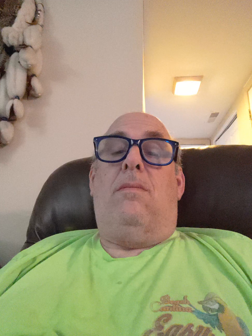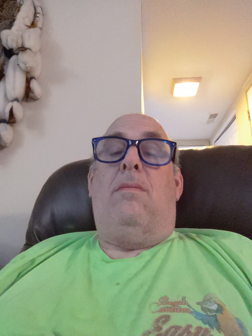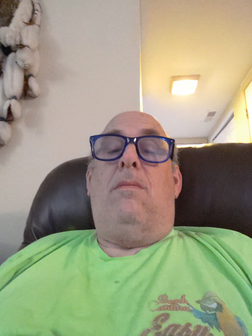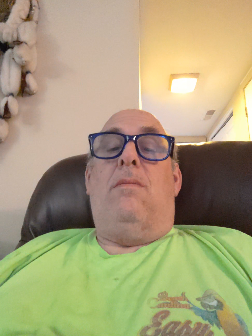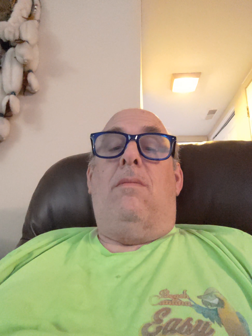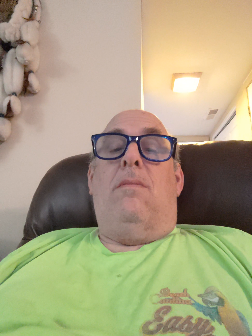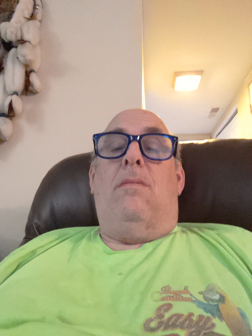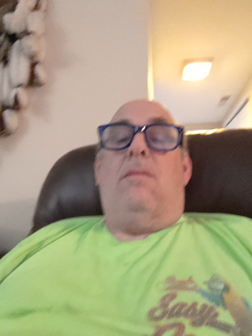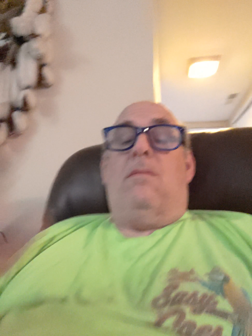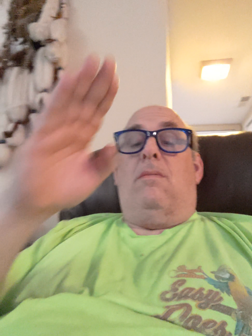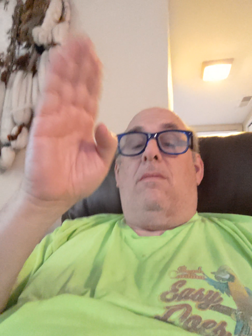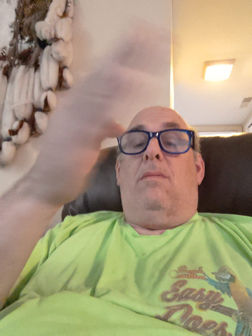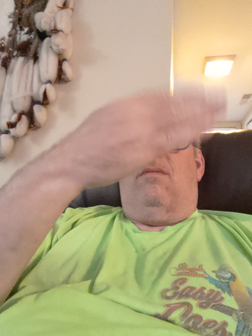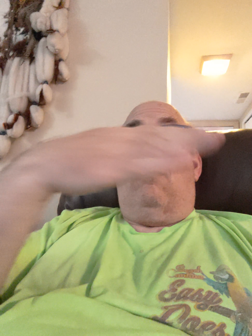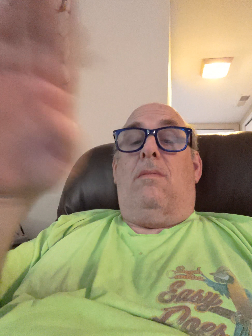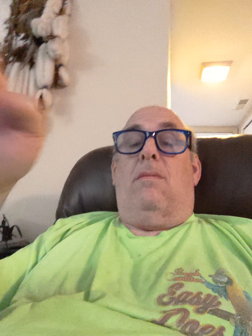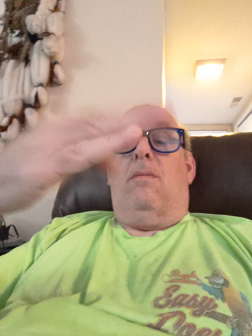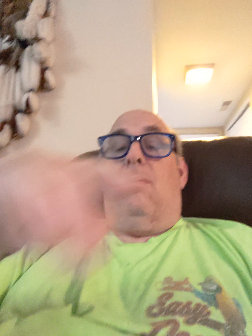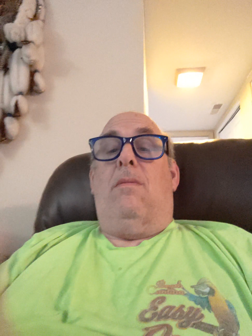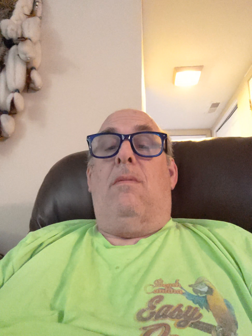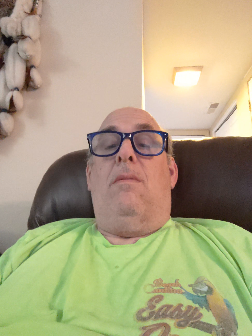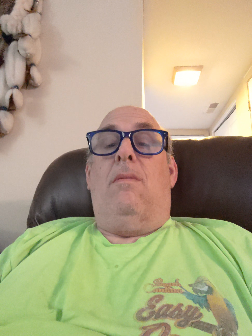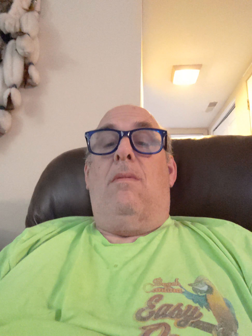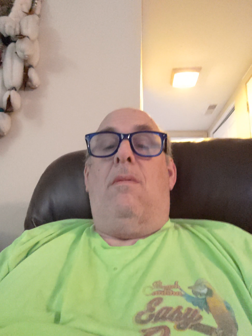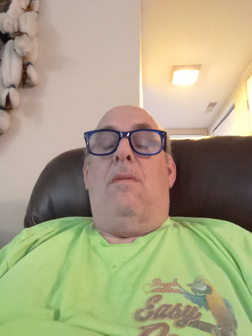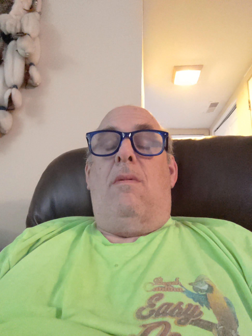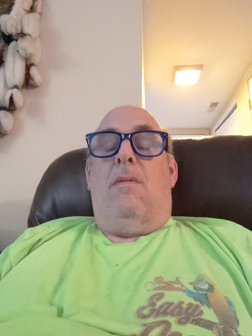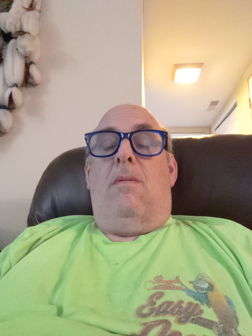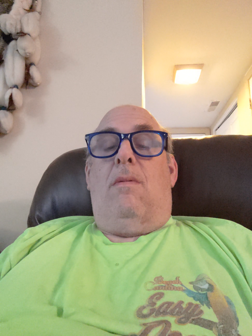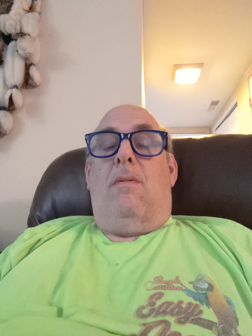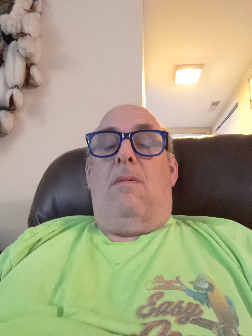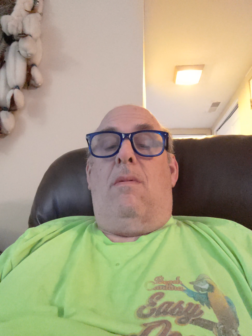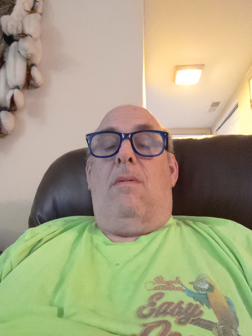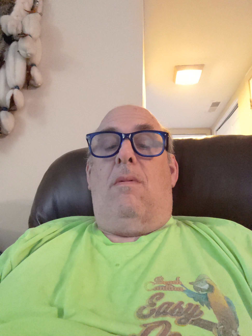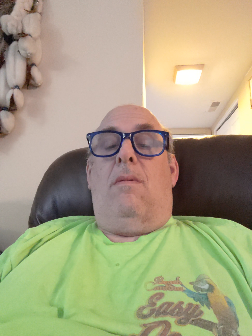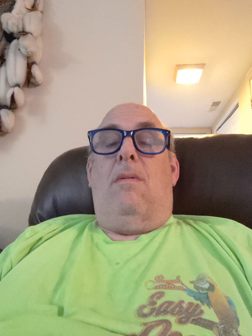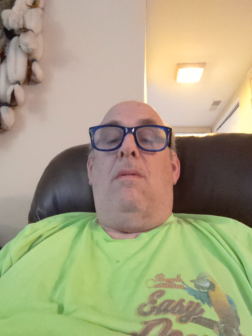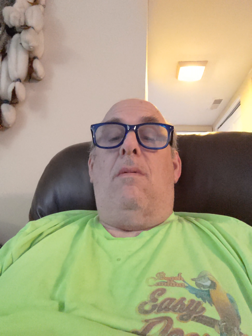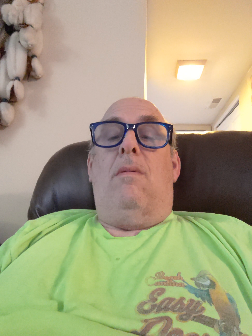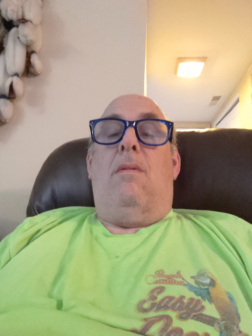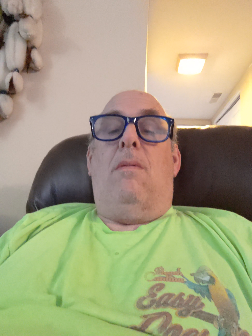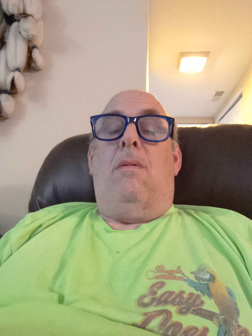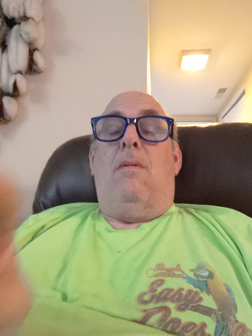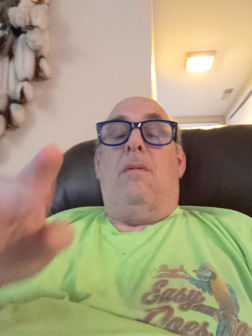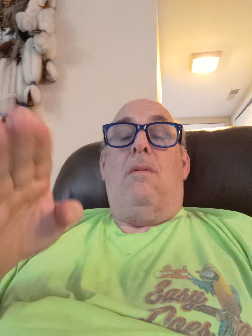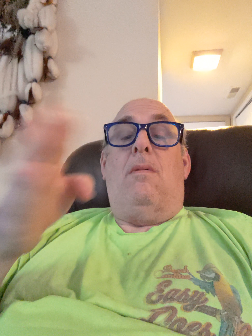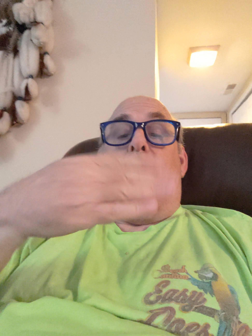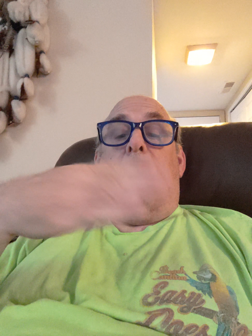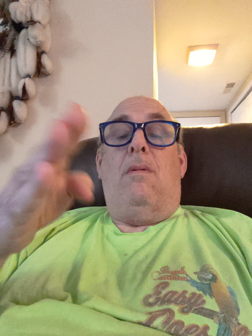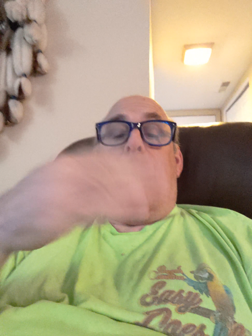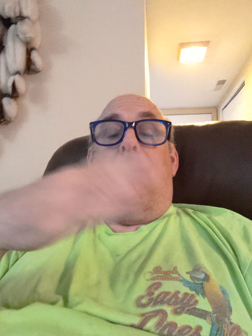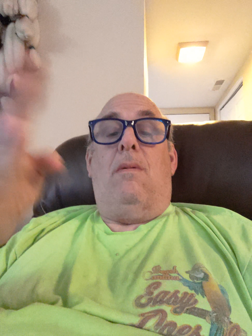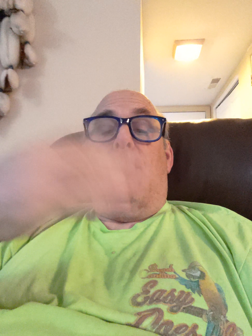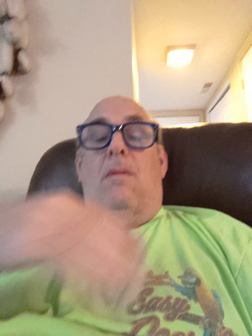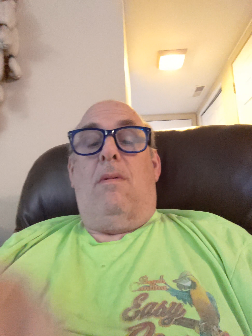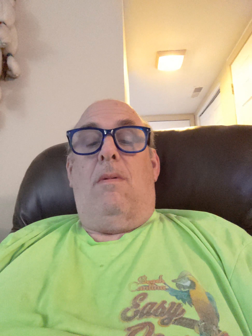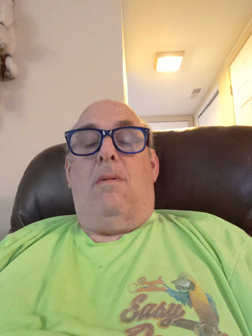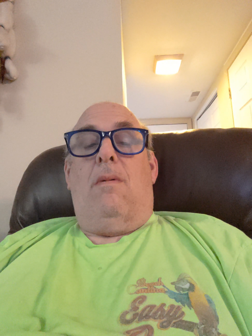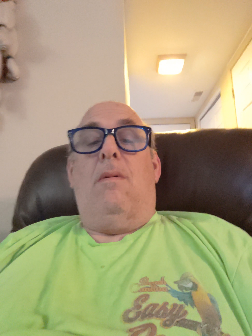flag